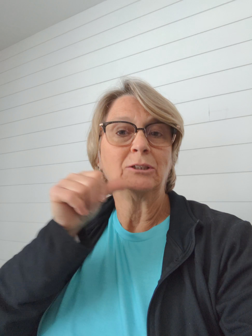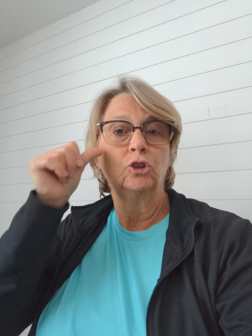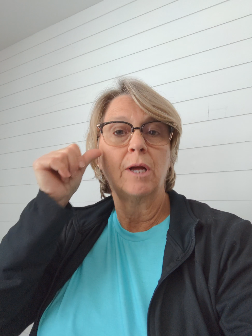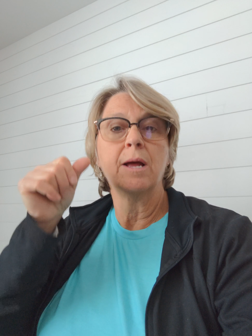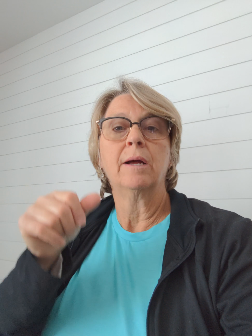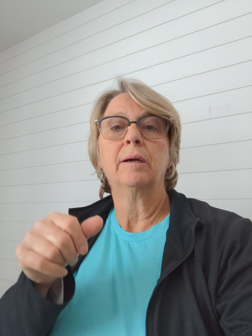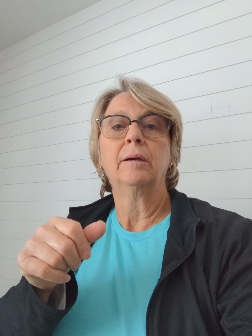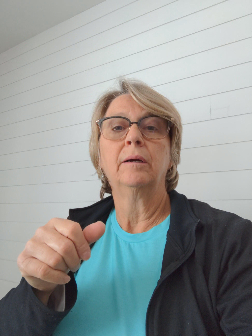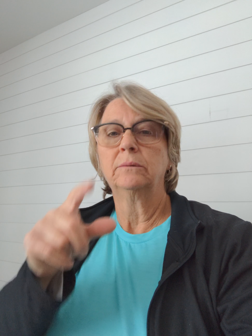yesterday